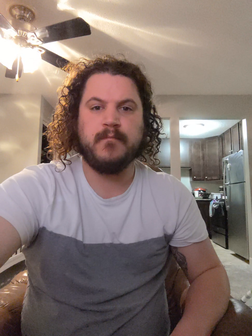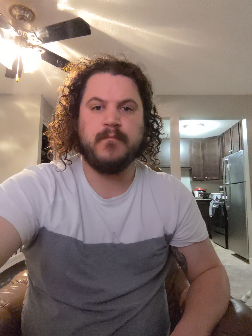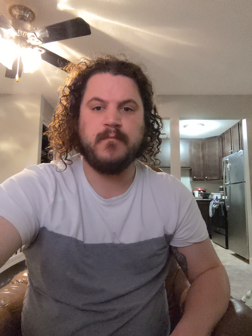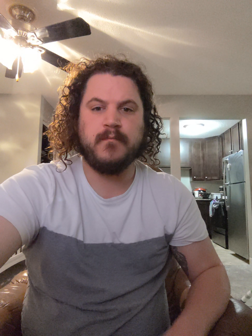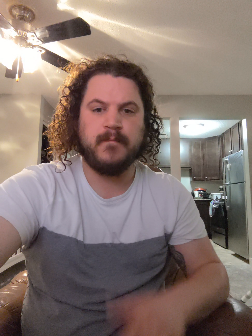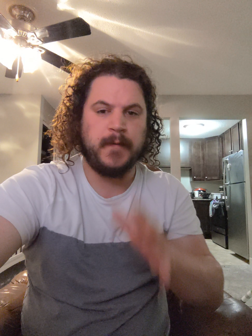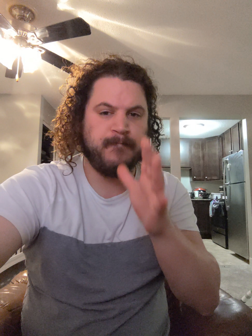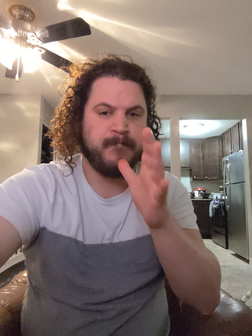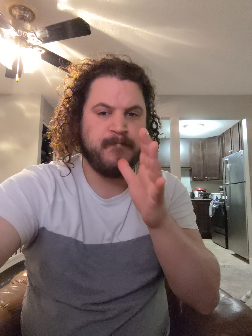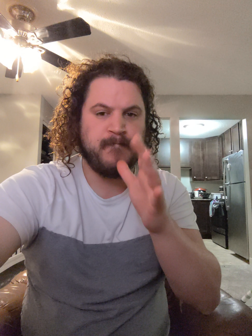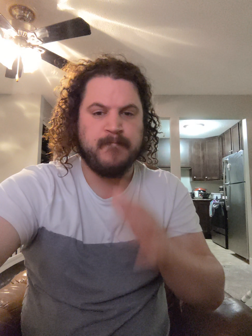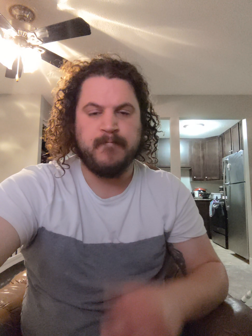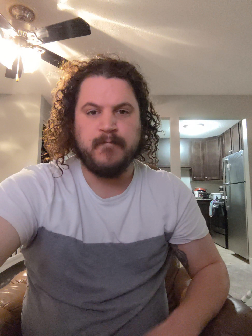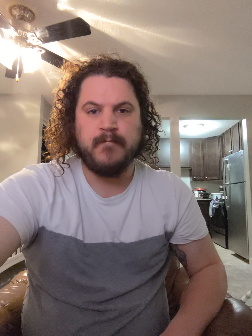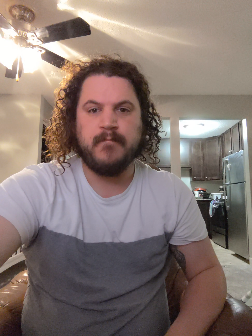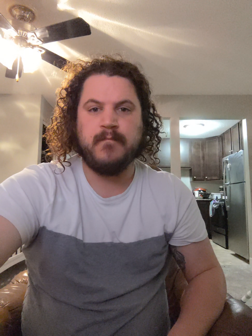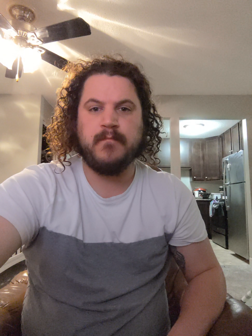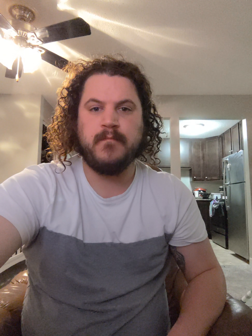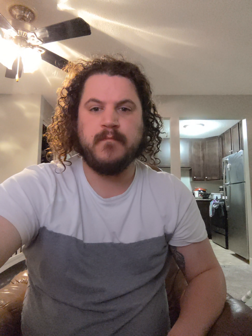mom